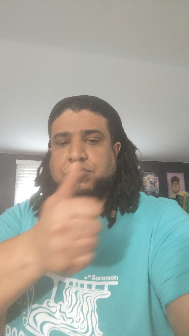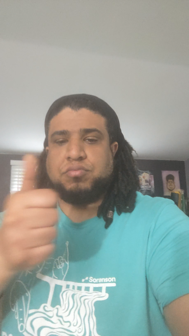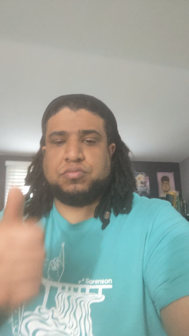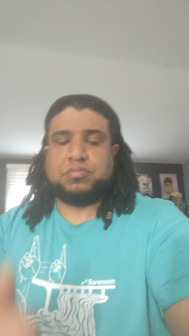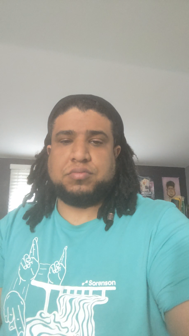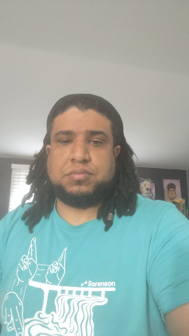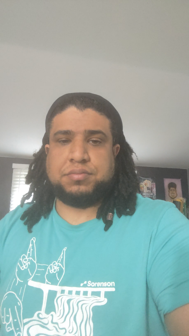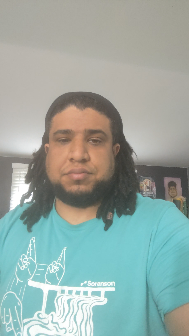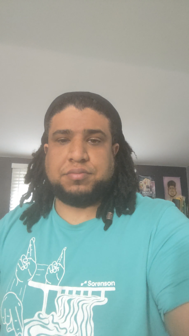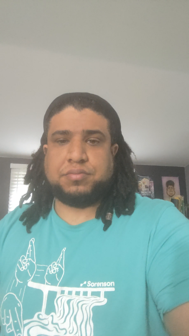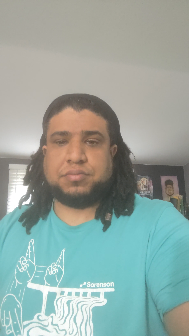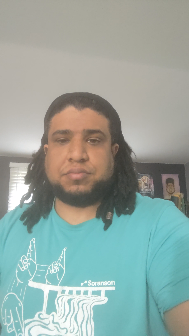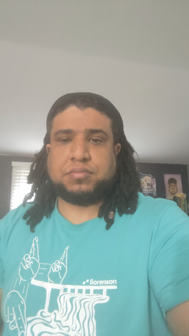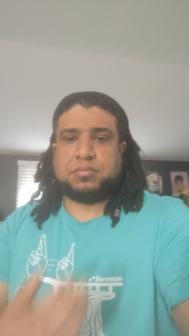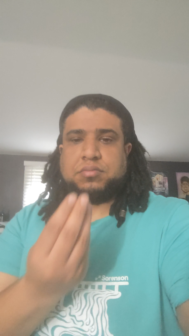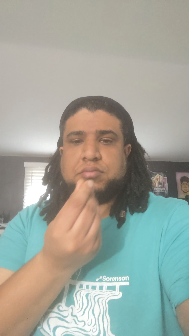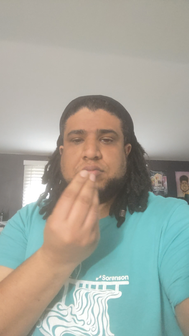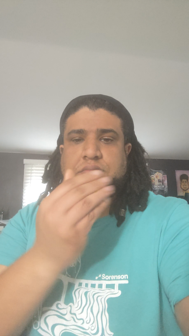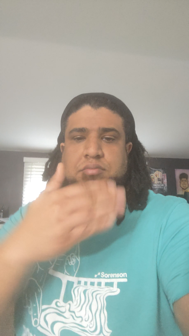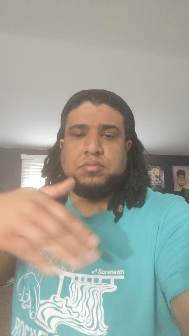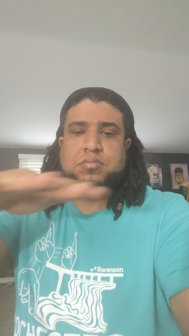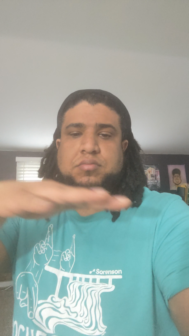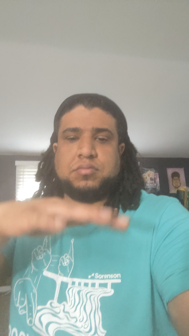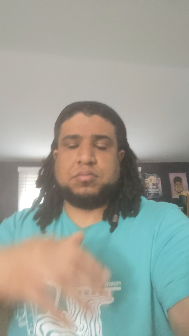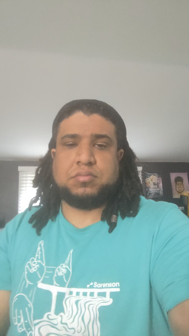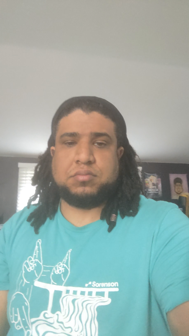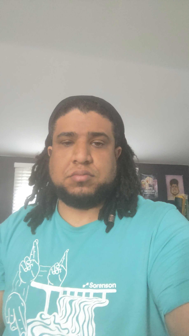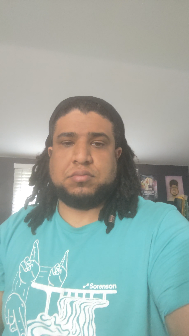garden